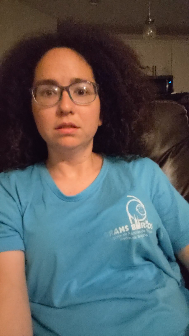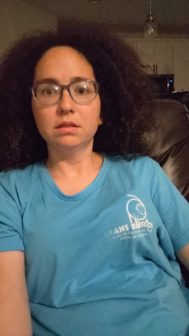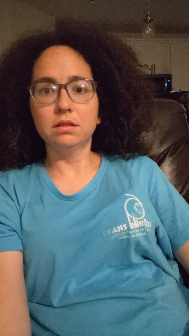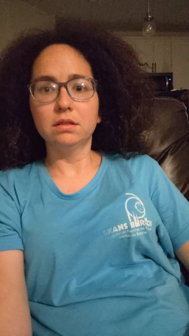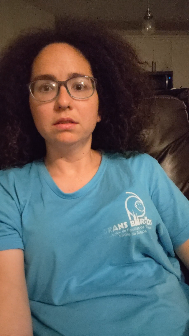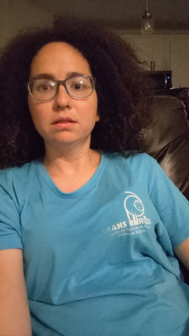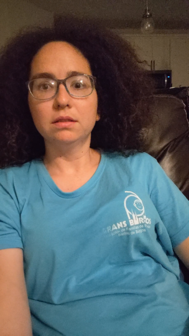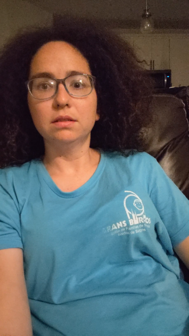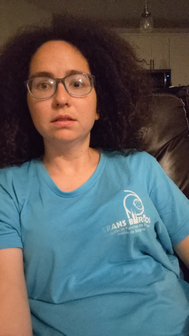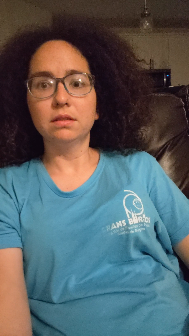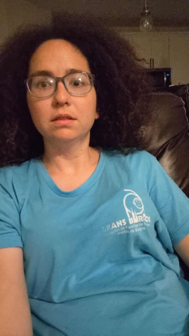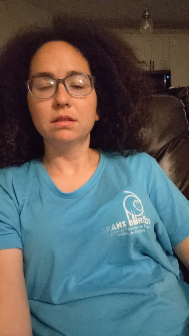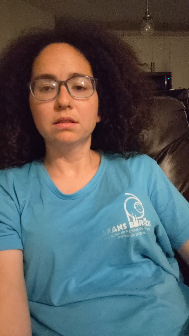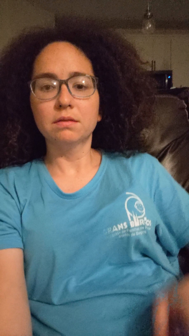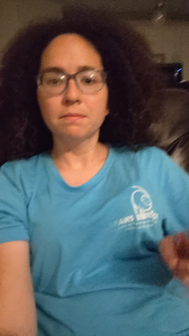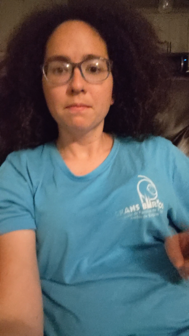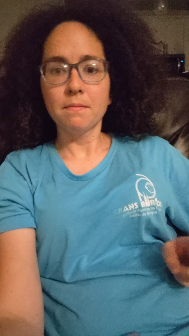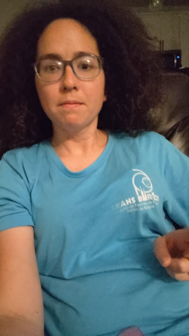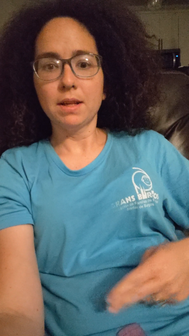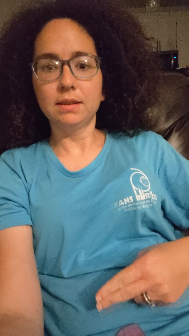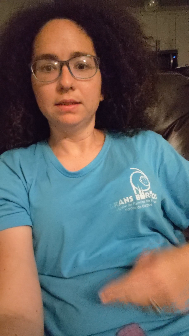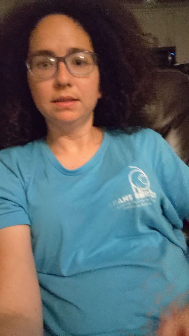belt